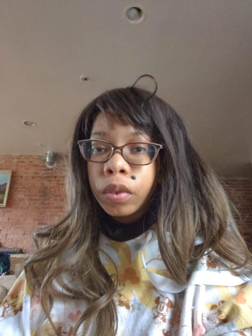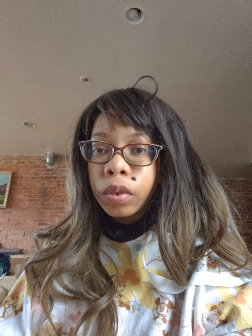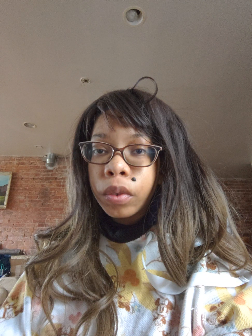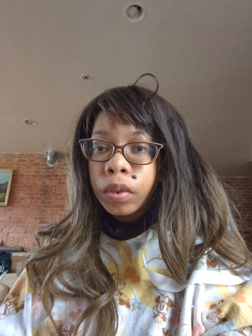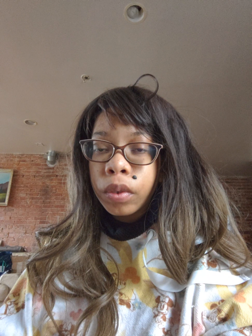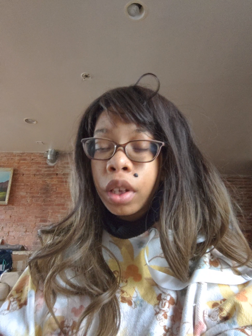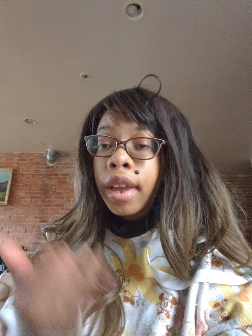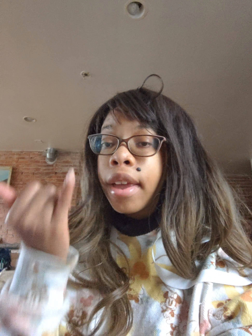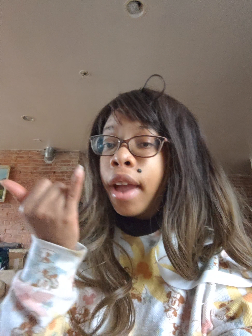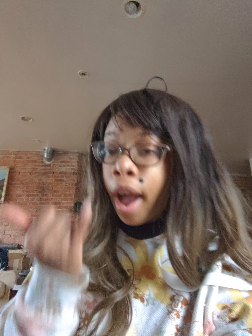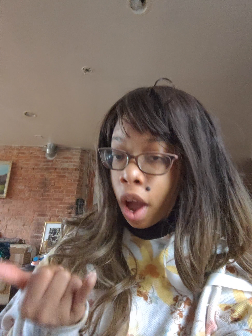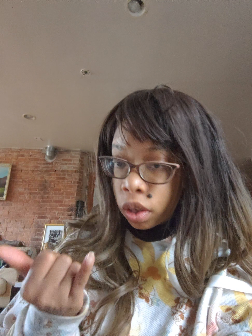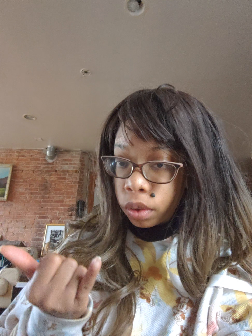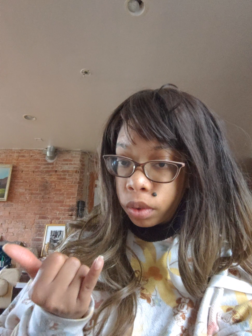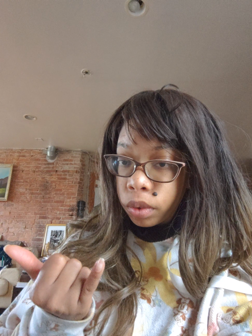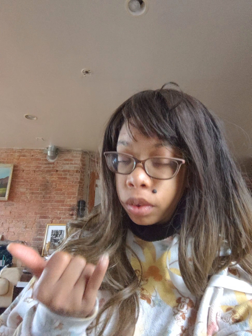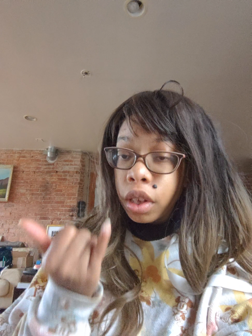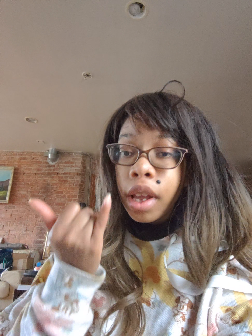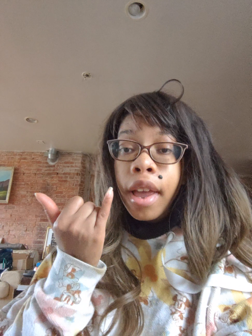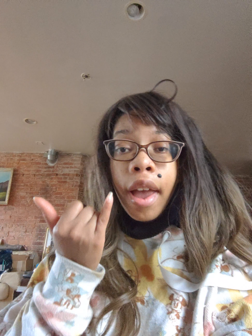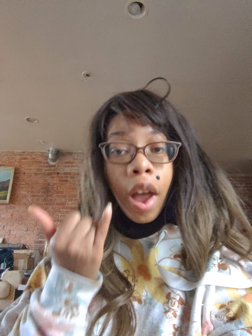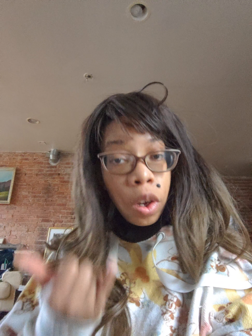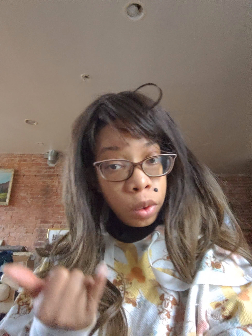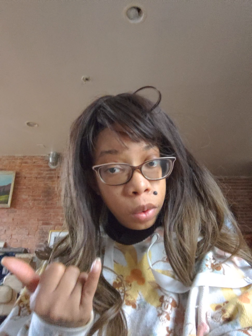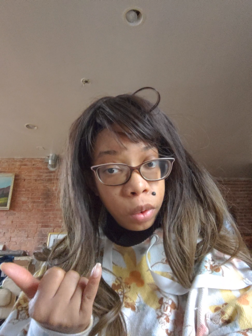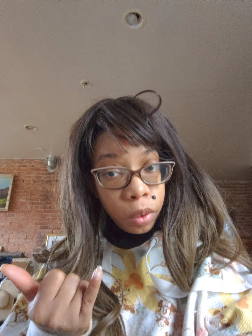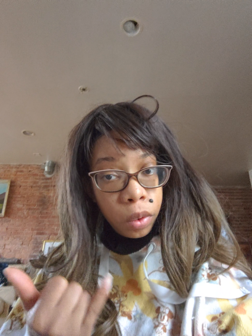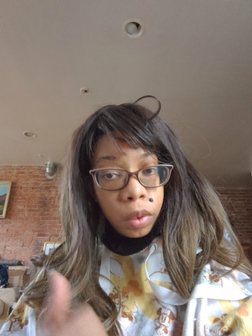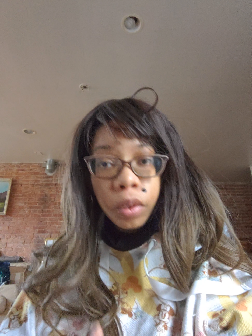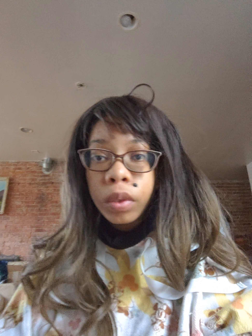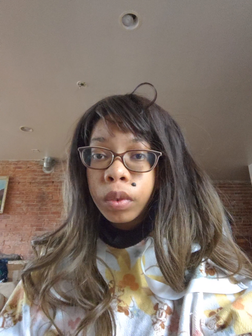now